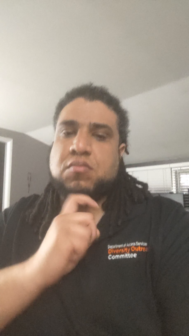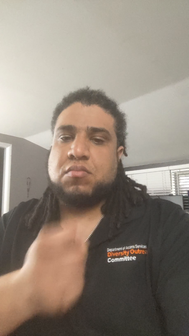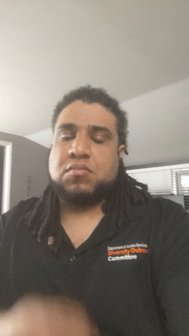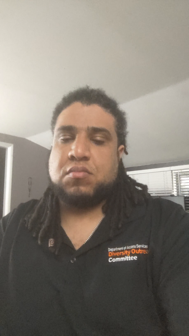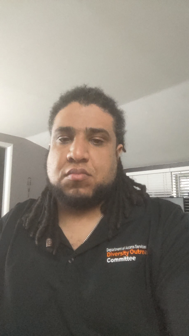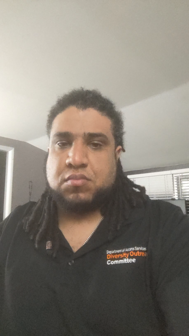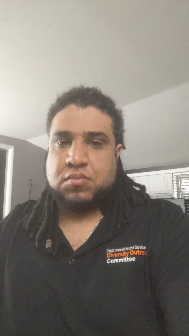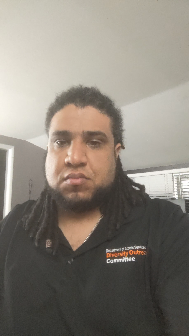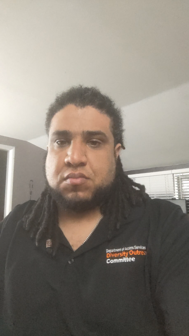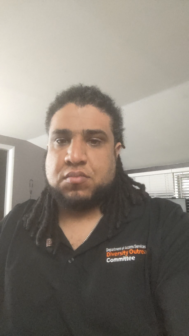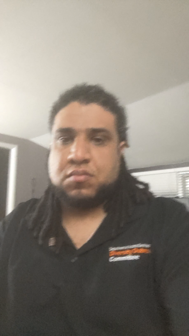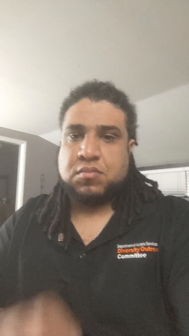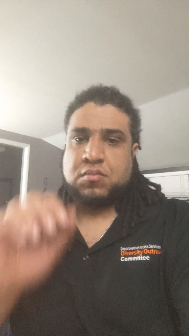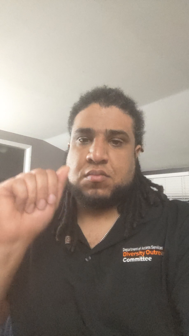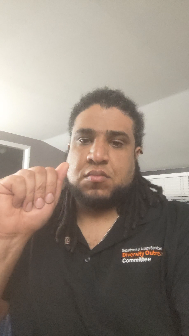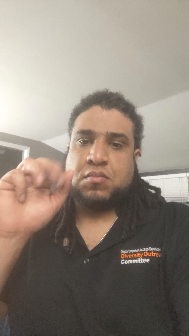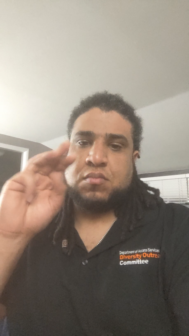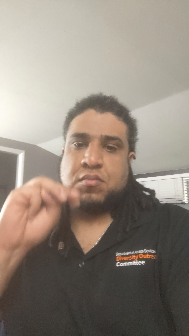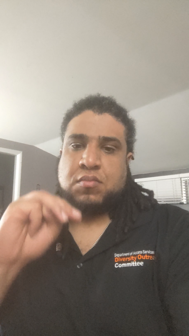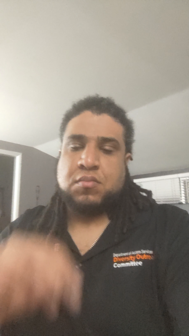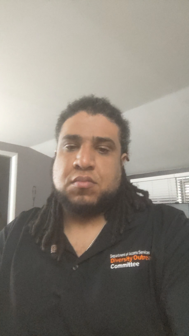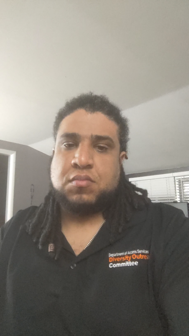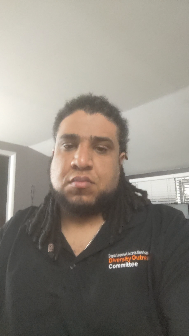am